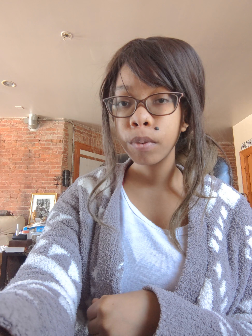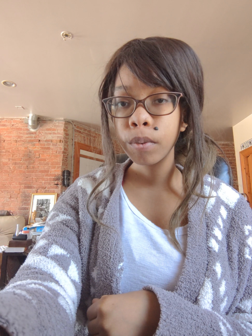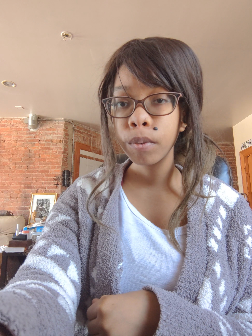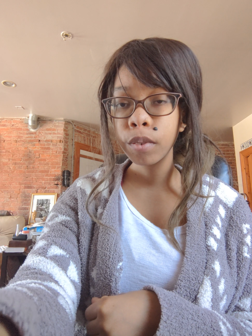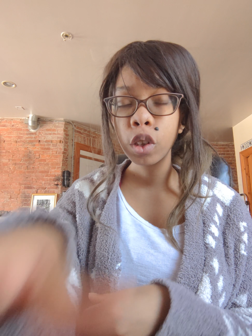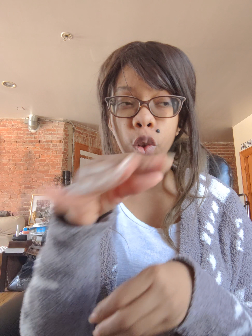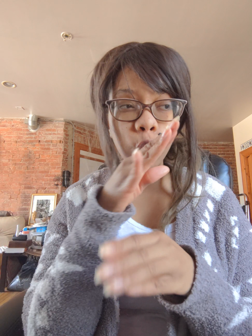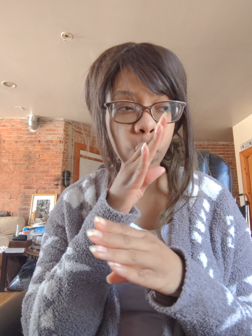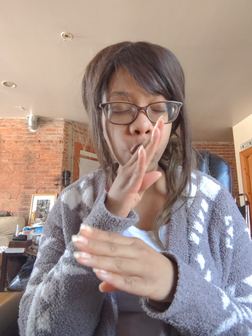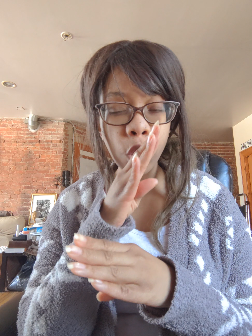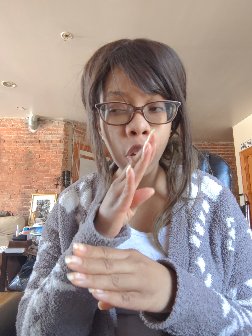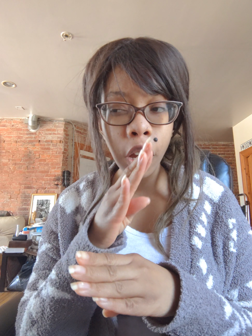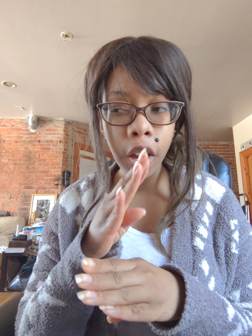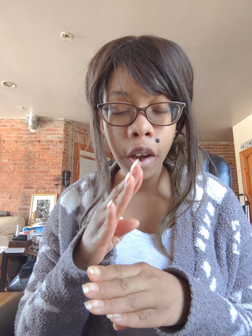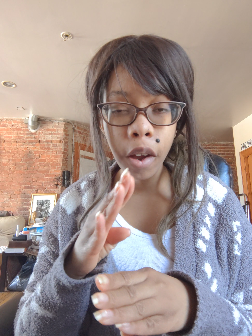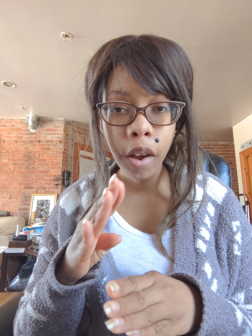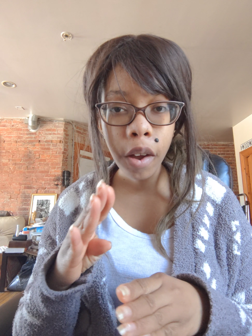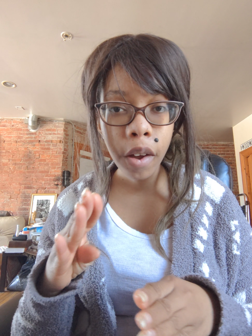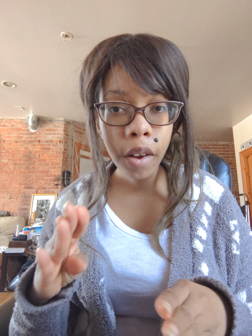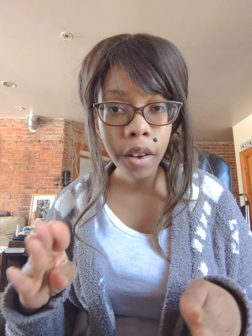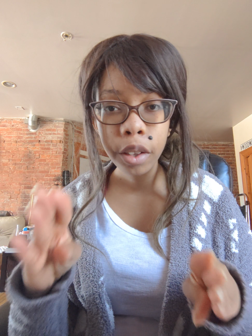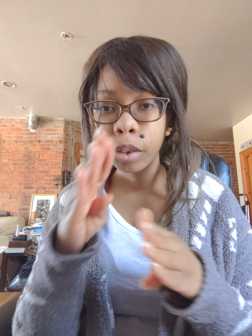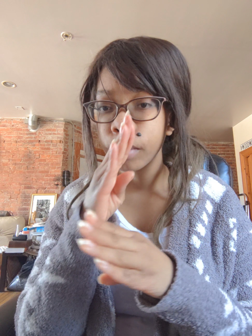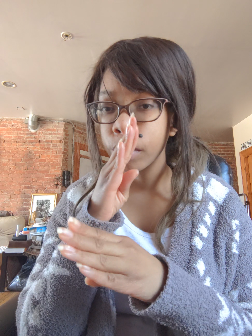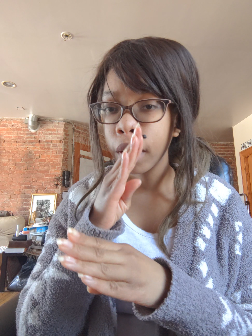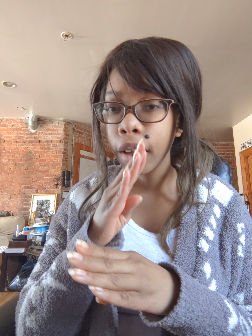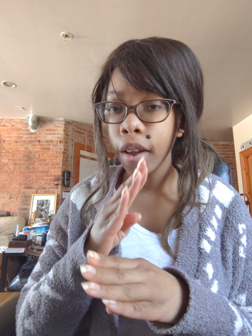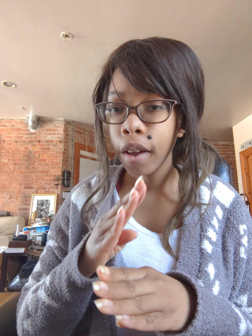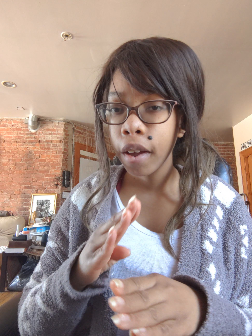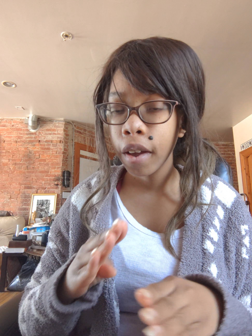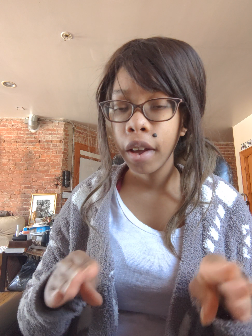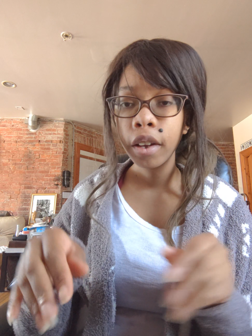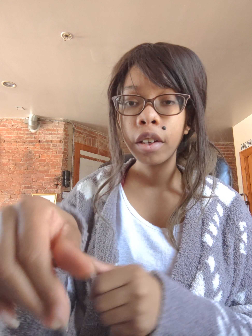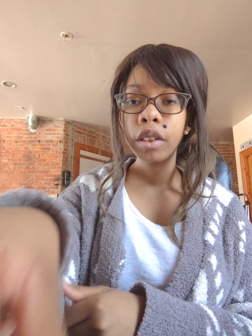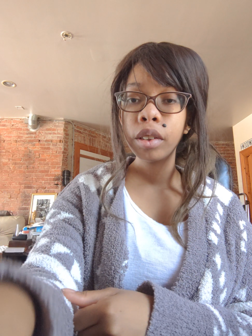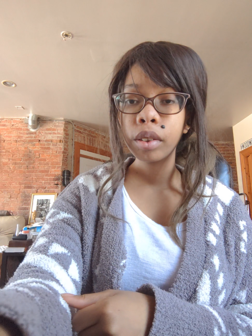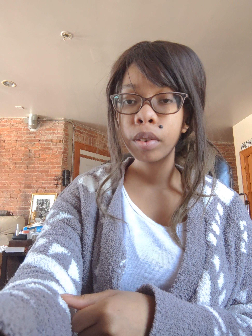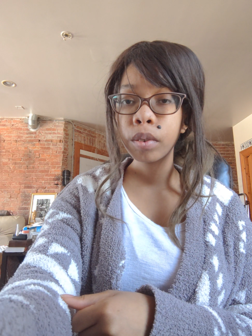quiet